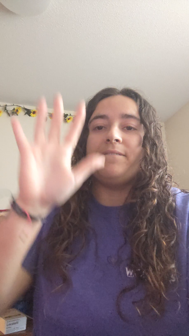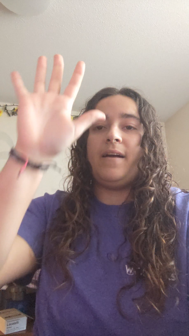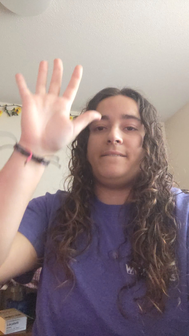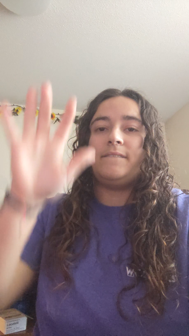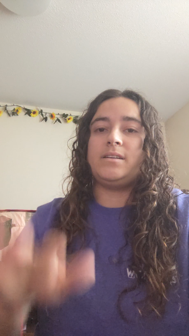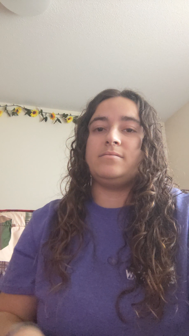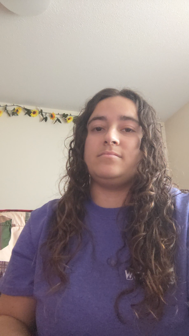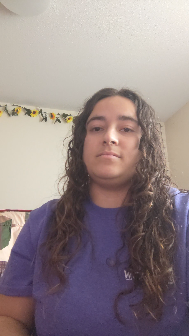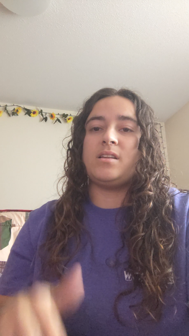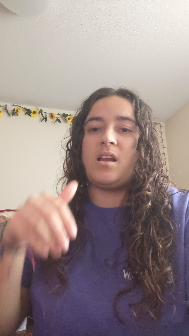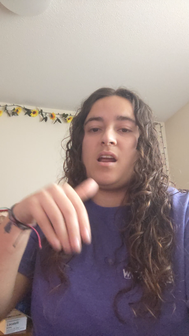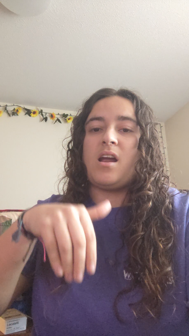night night